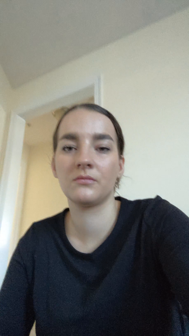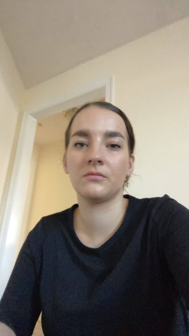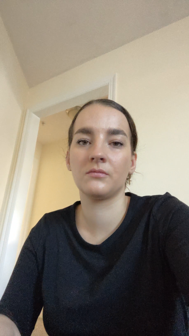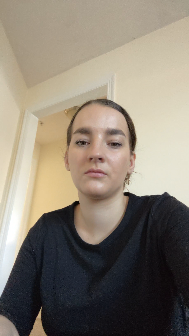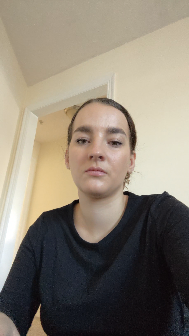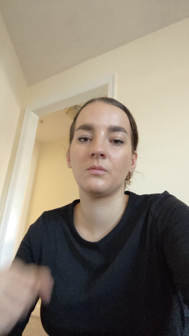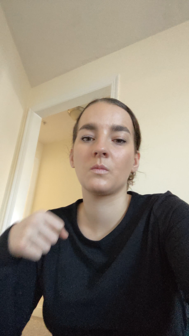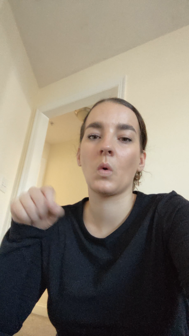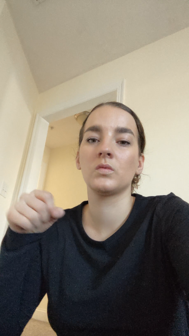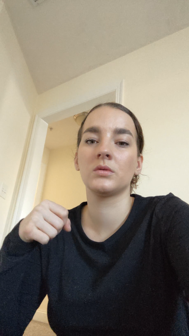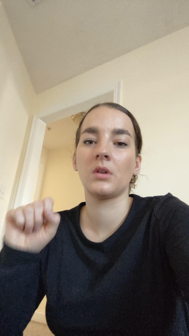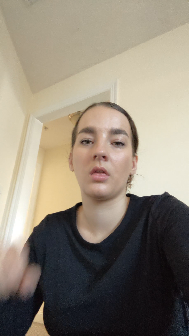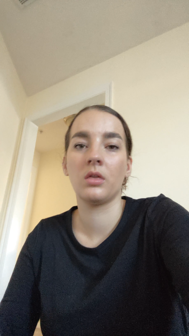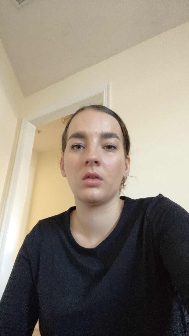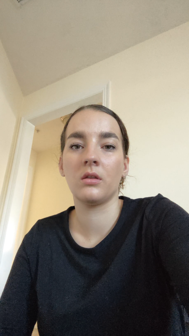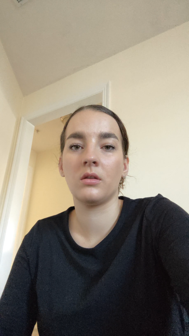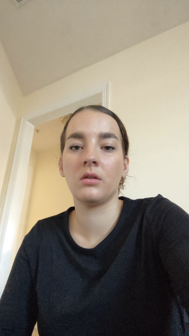motorcycle